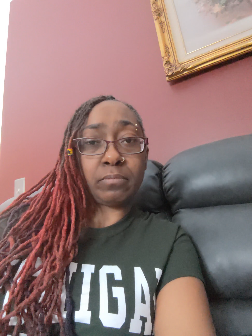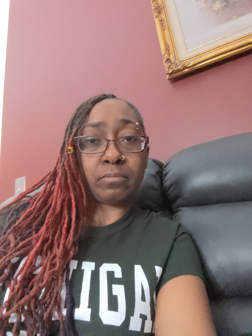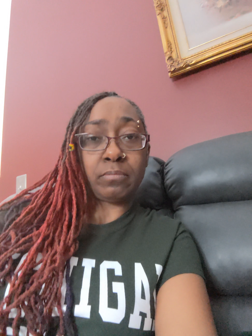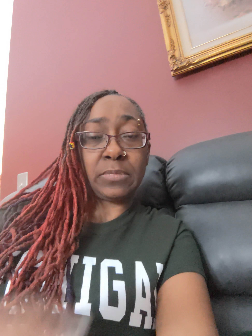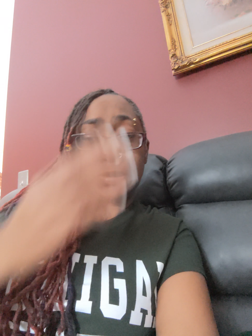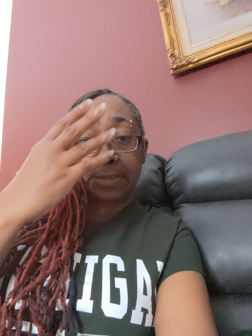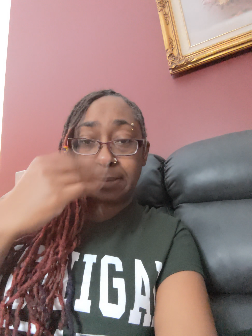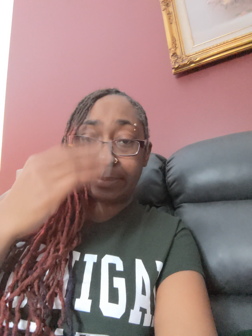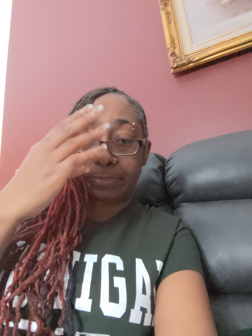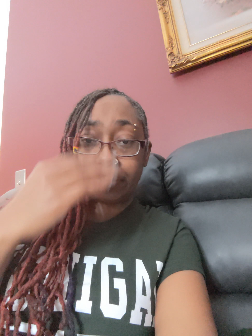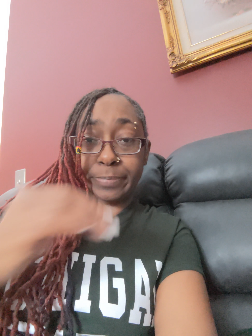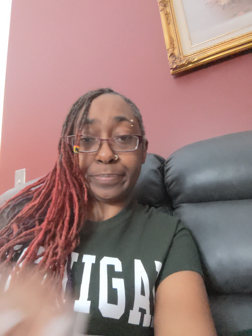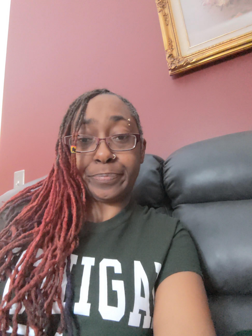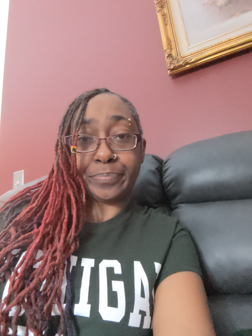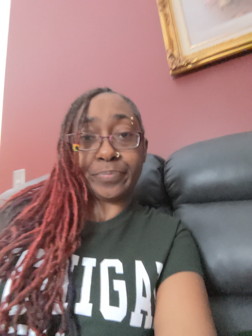sleepy